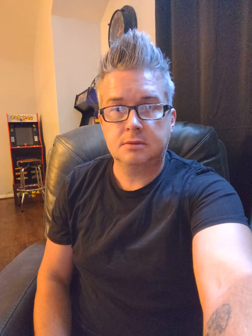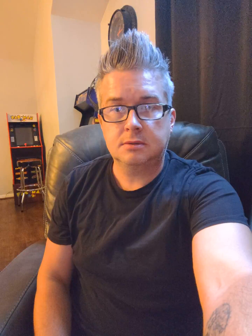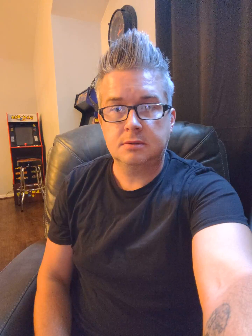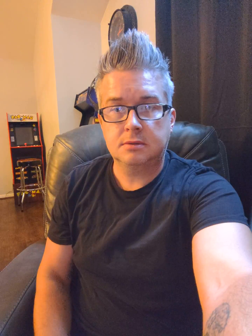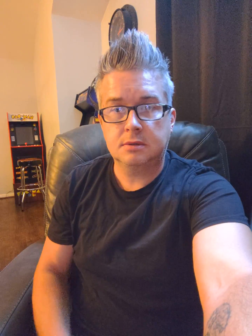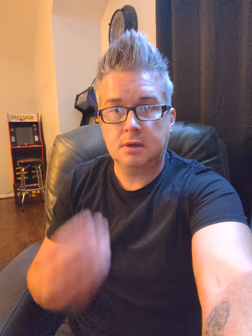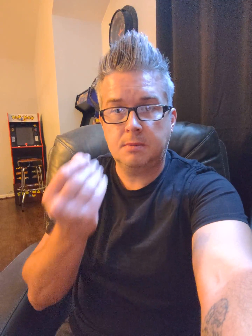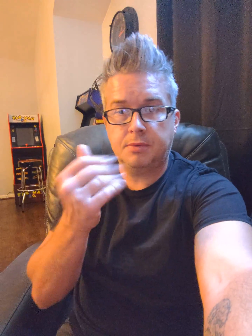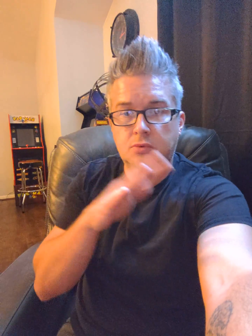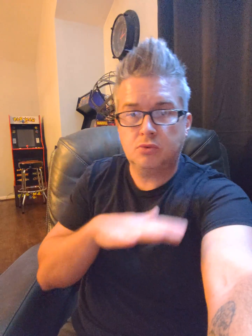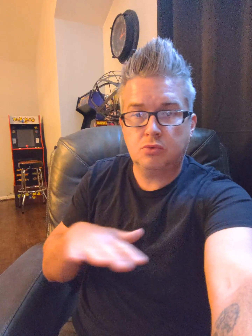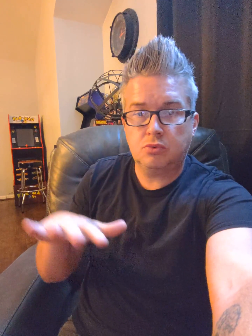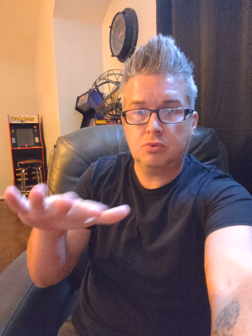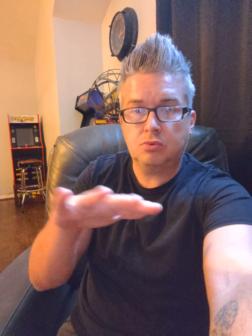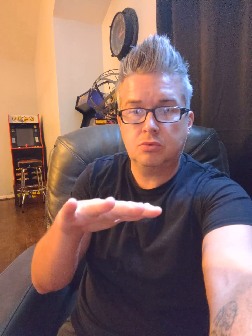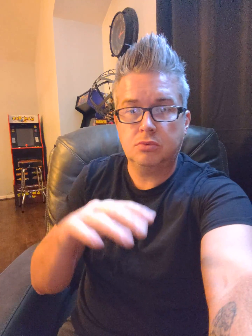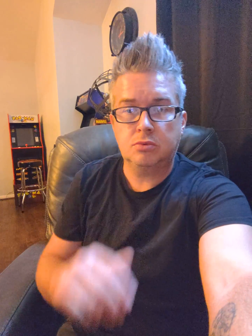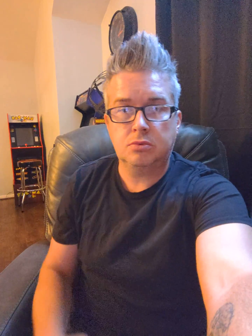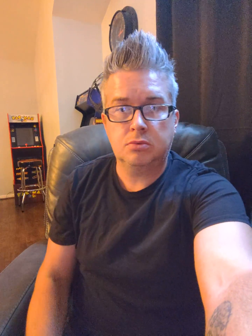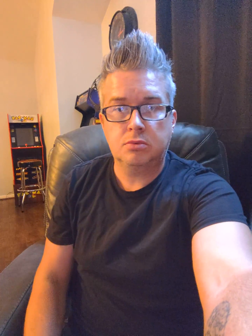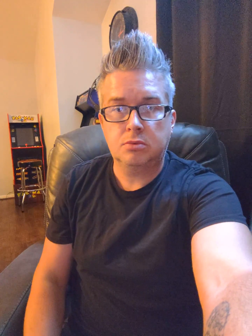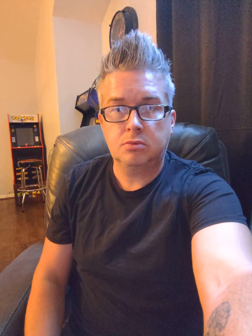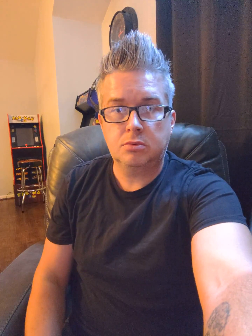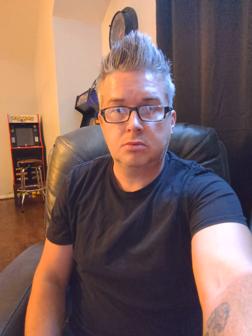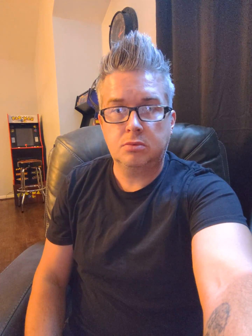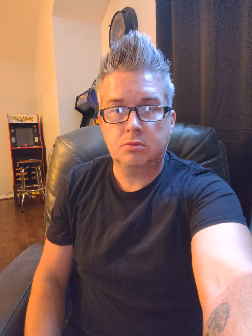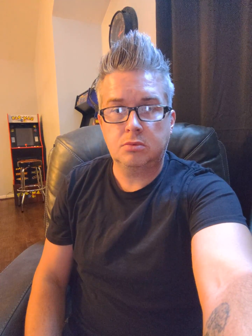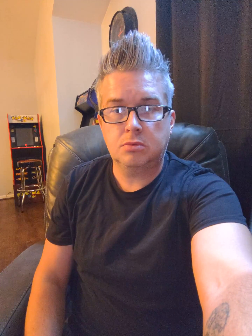garden